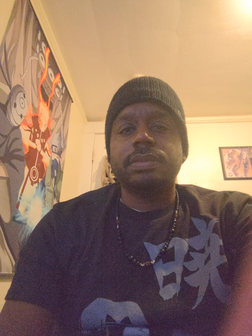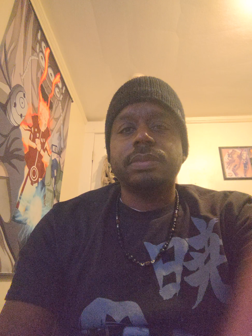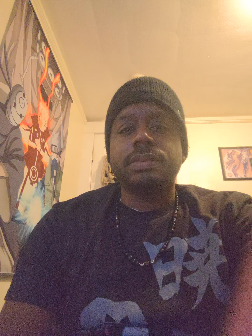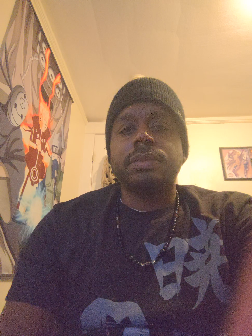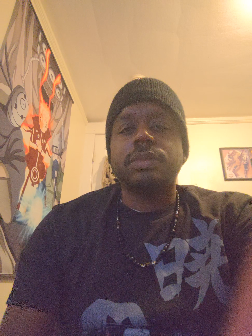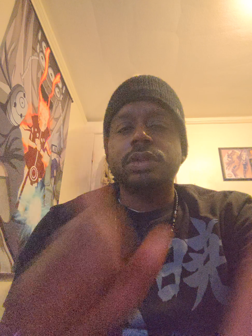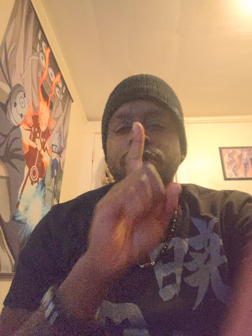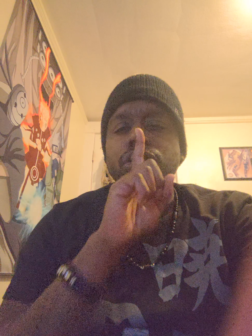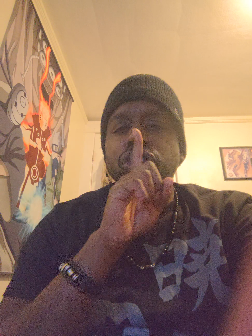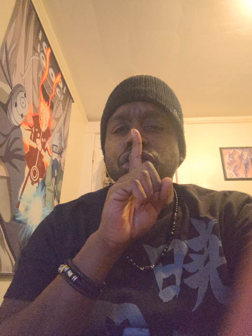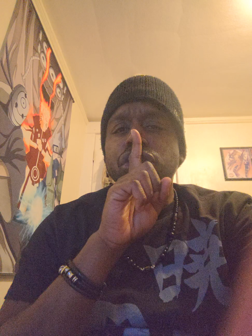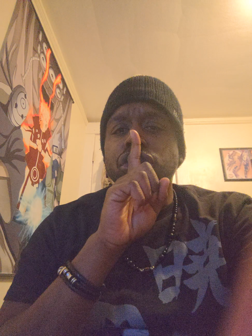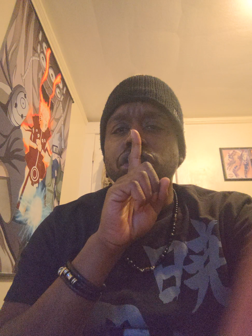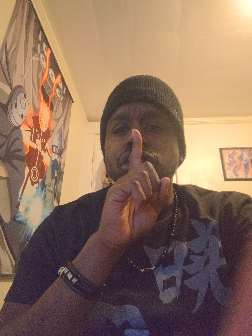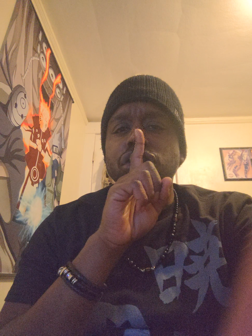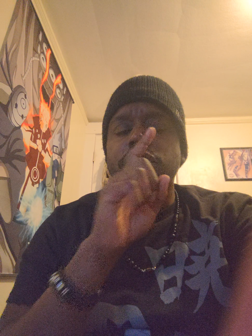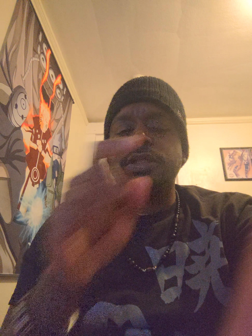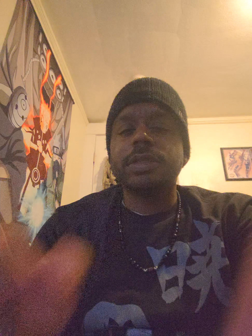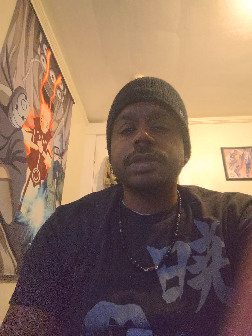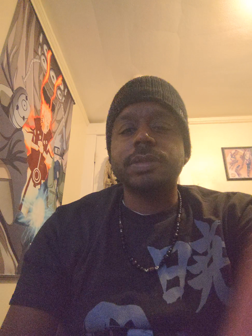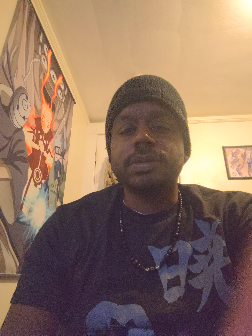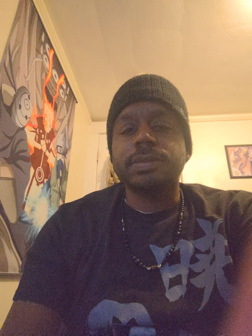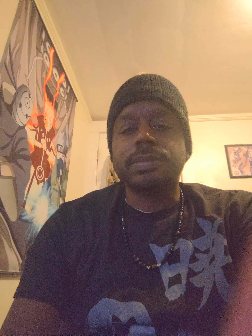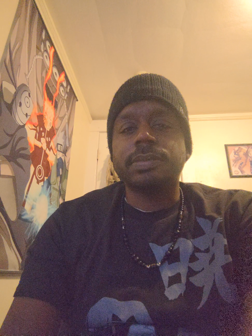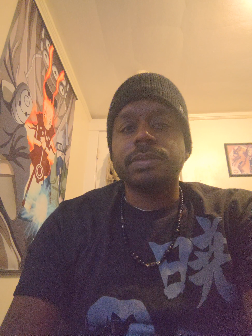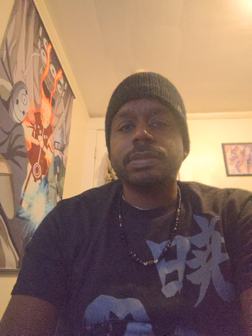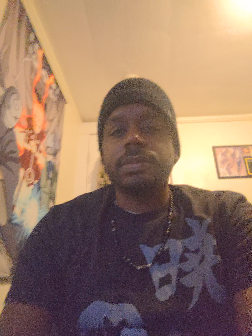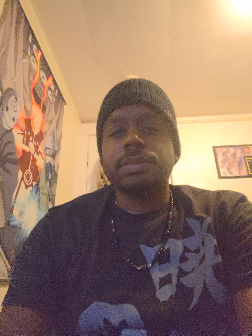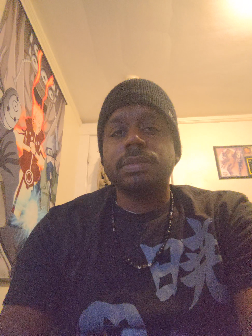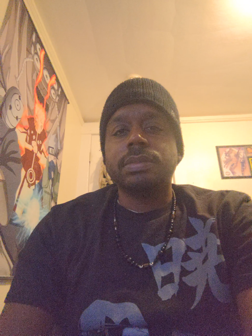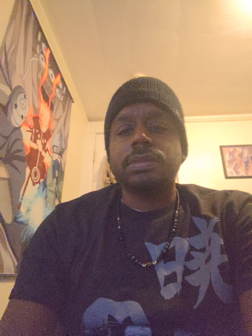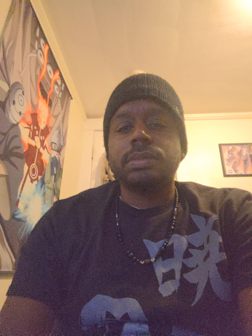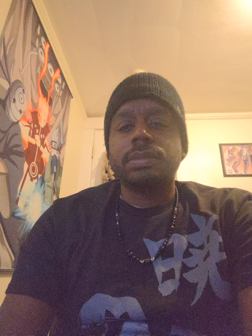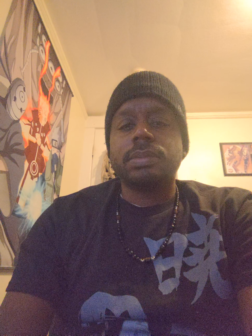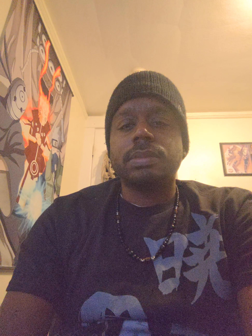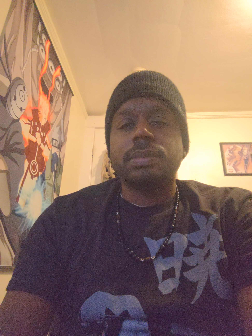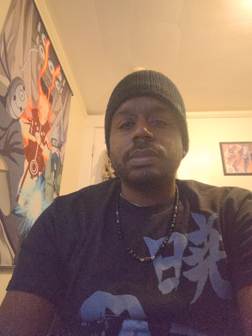shhh